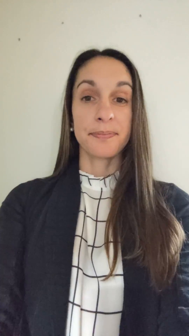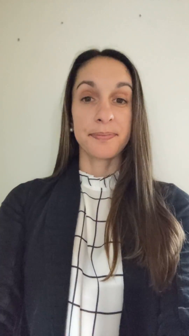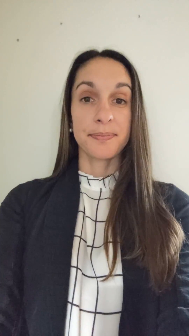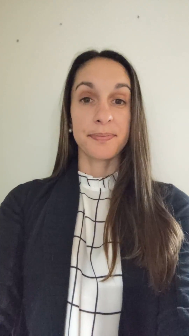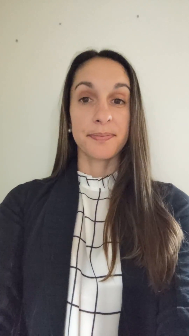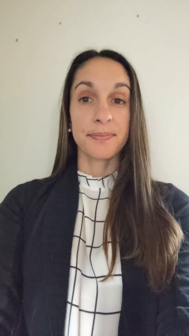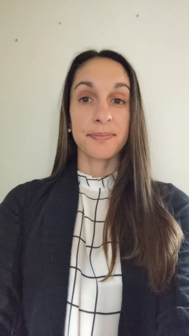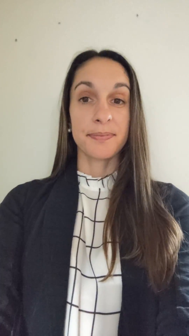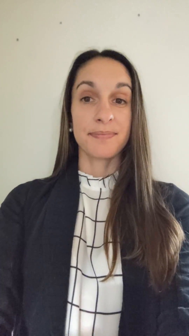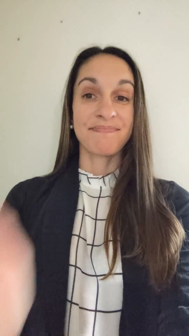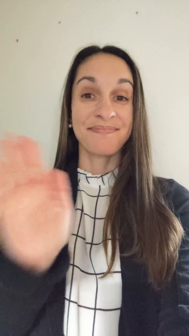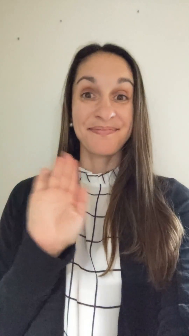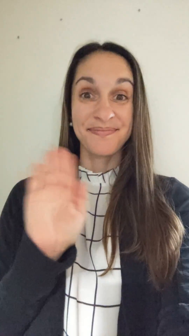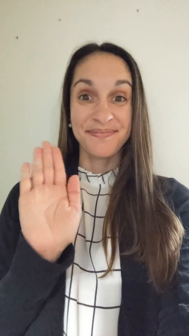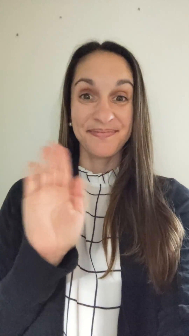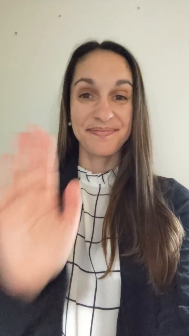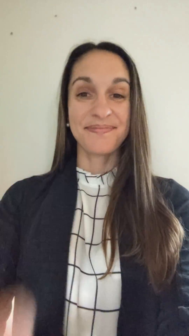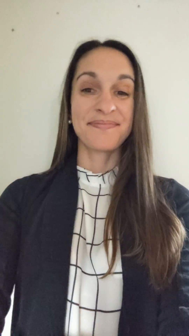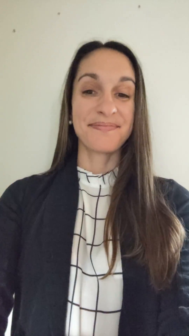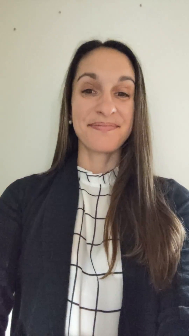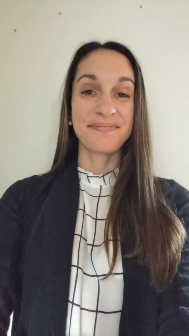hi